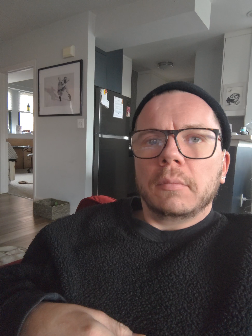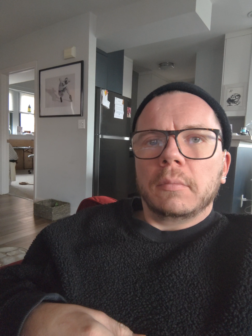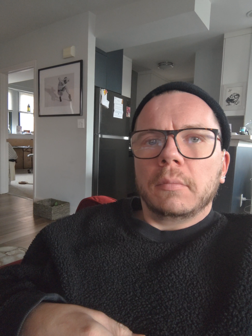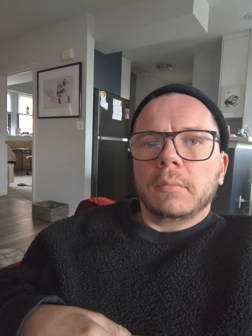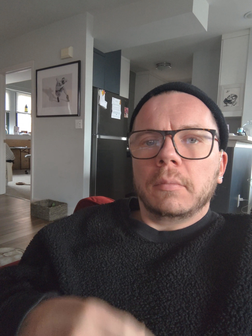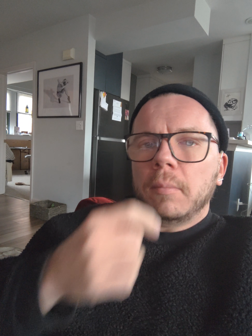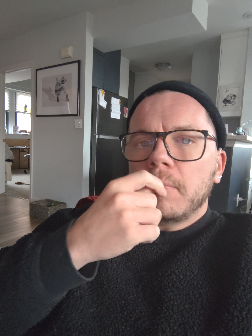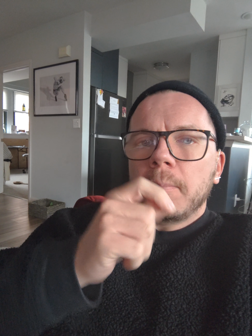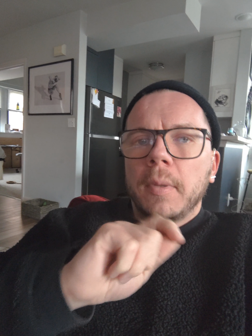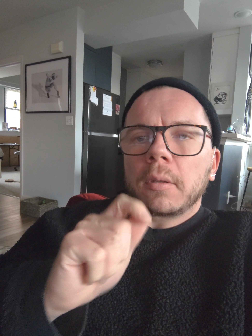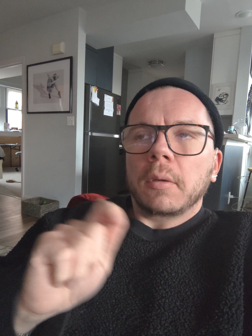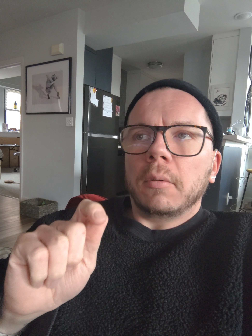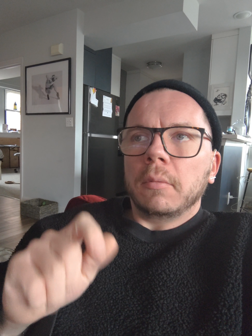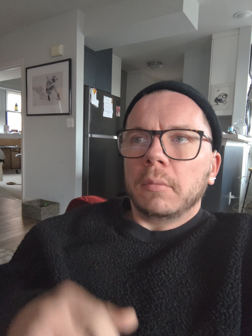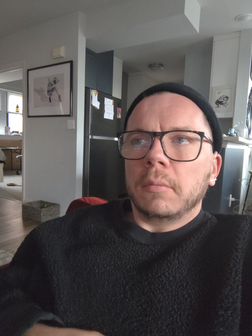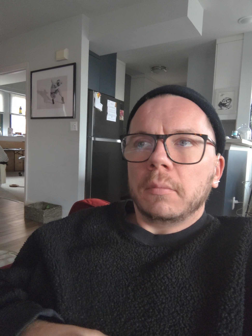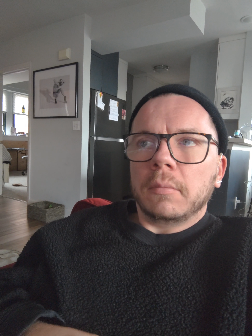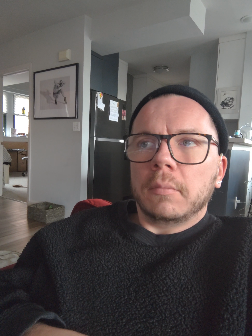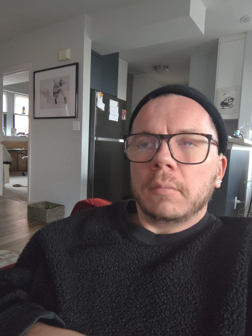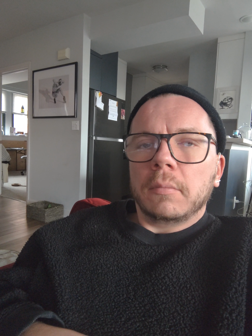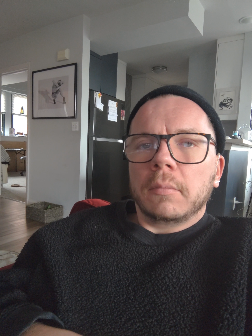pencil